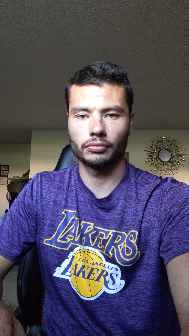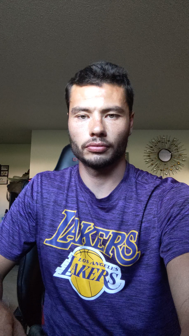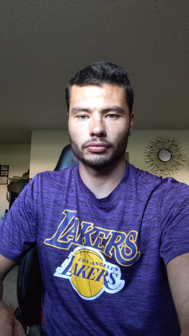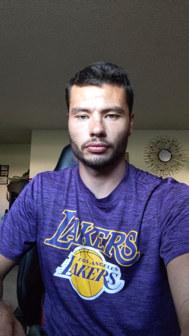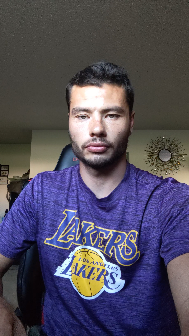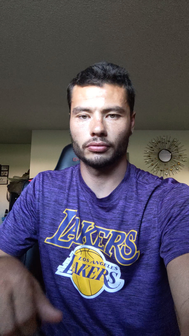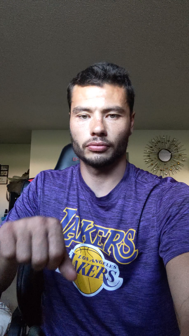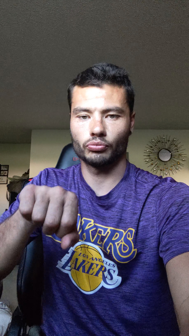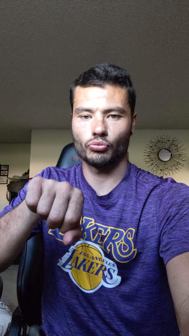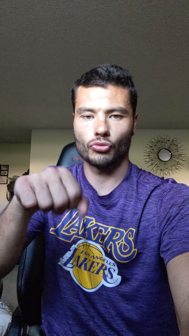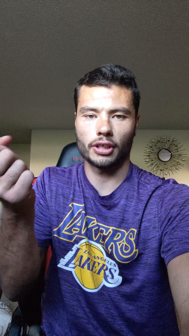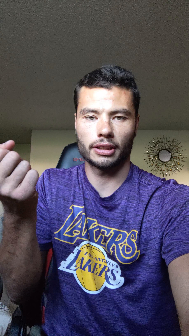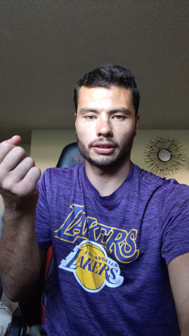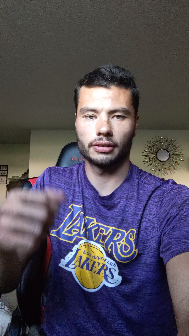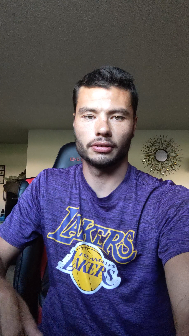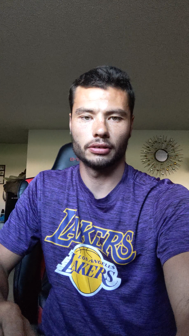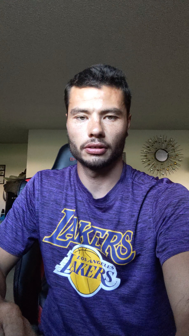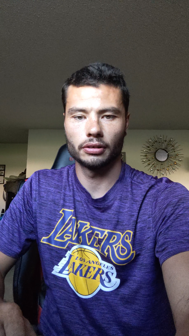break